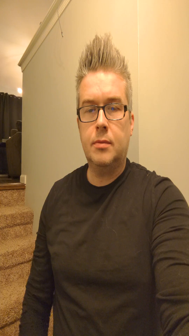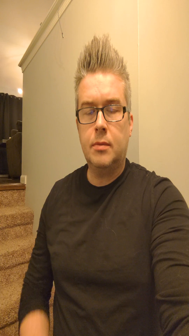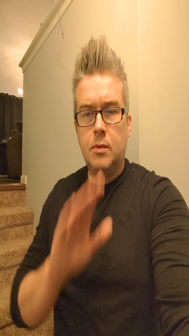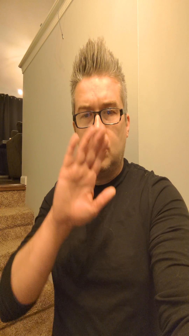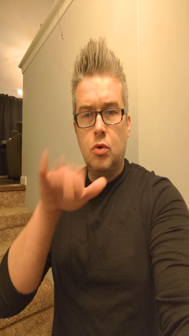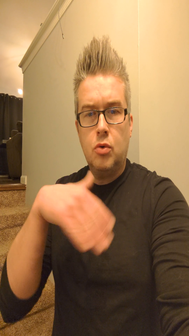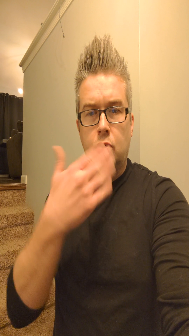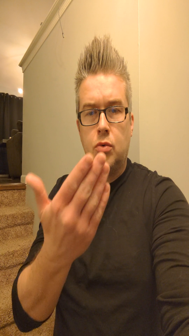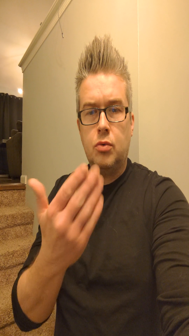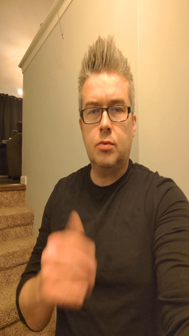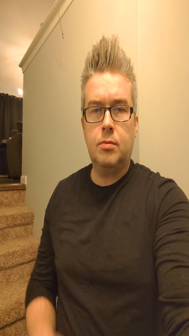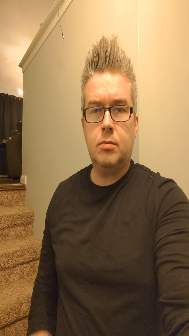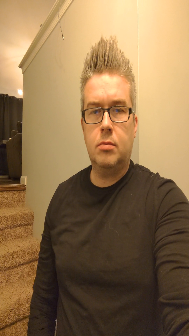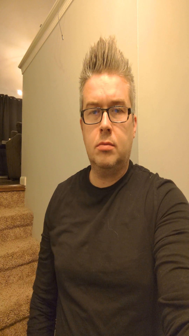all